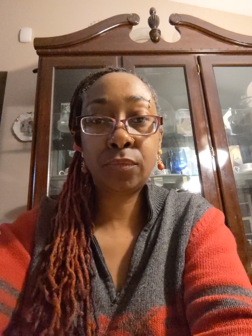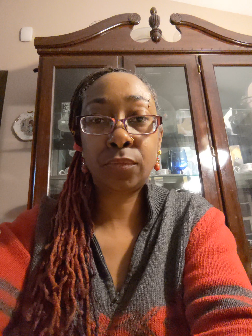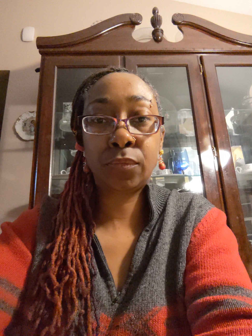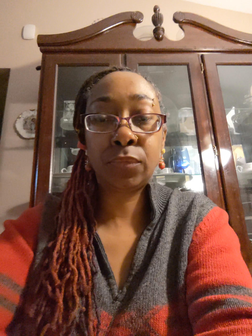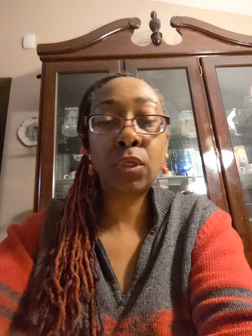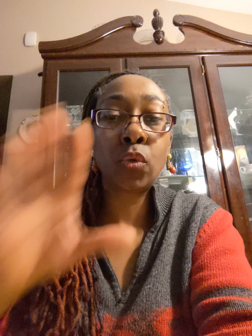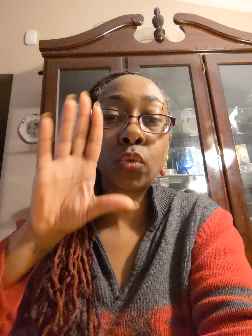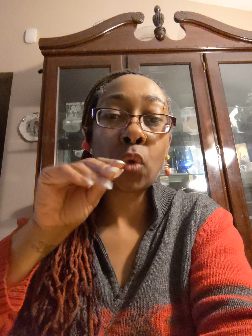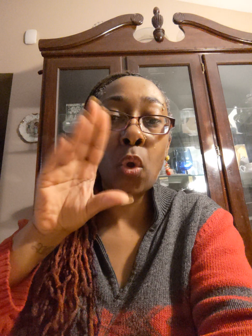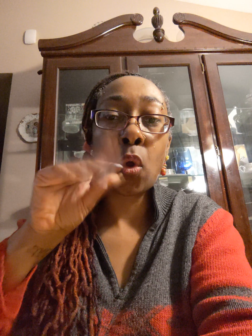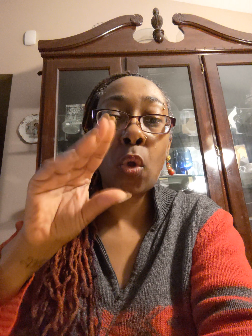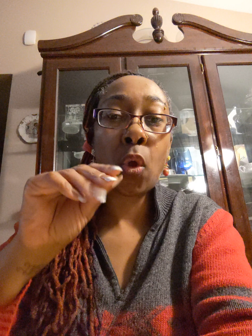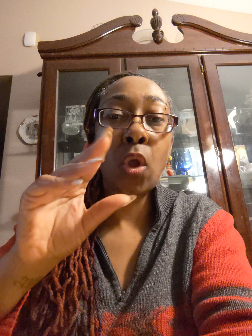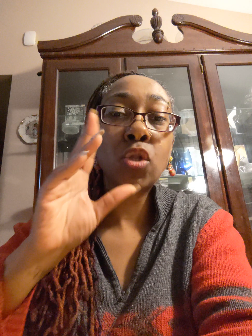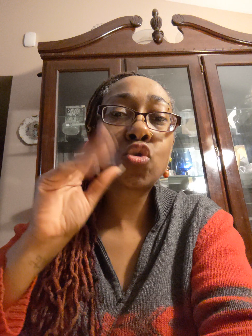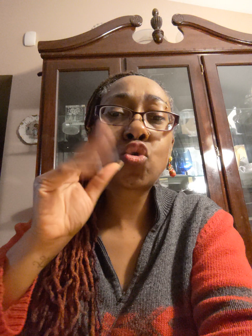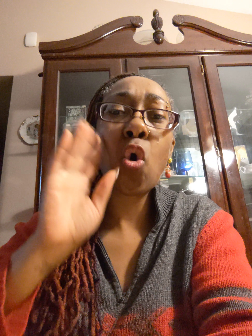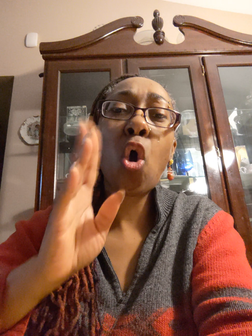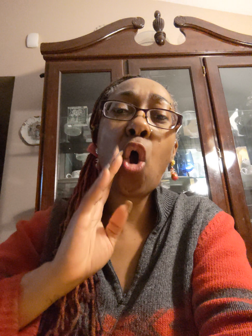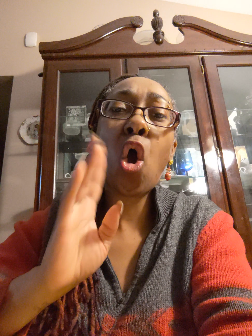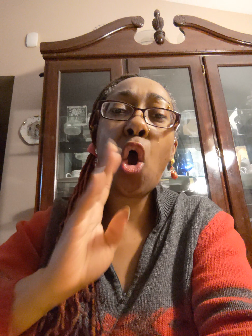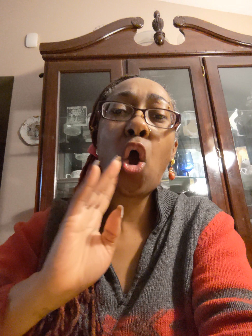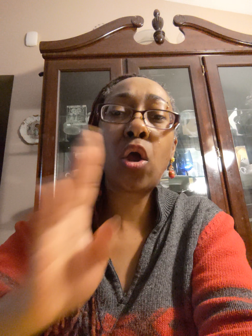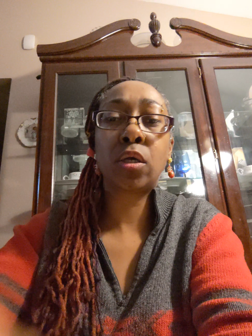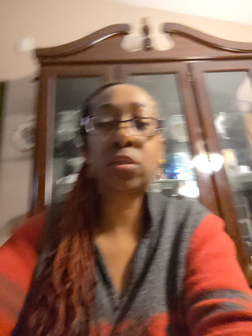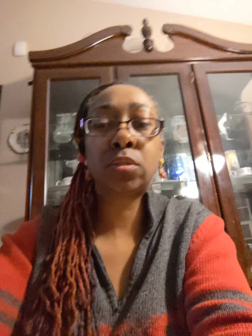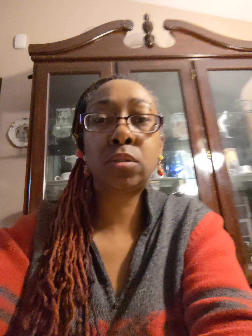talk